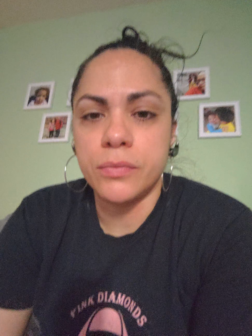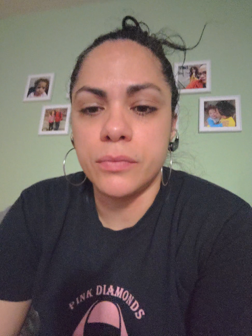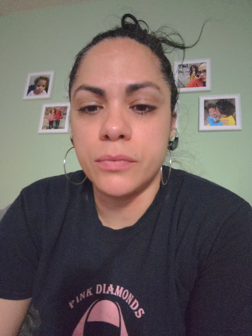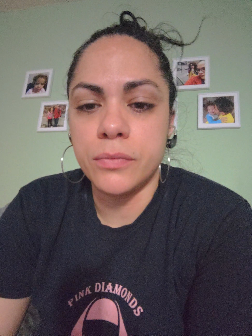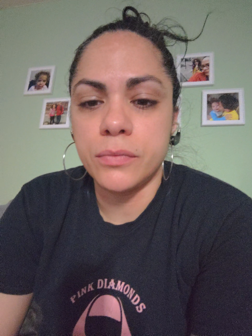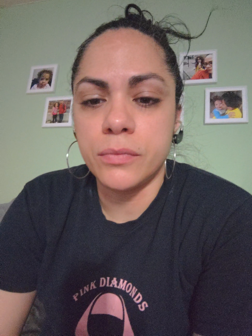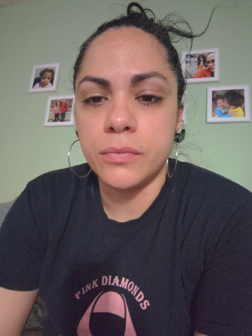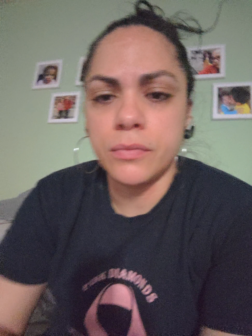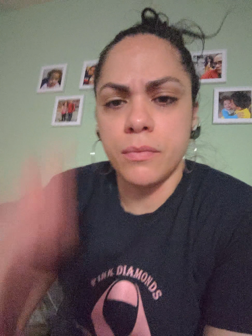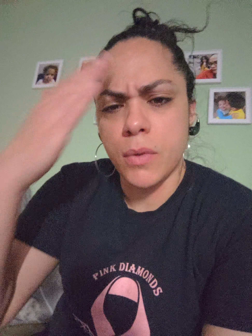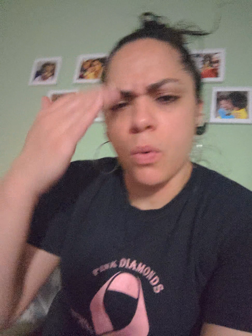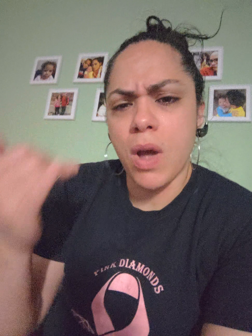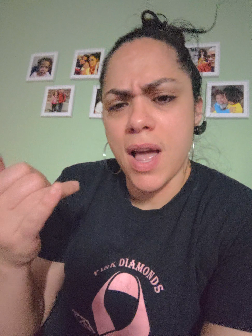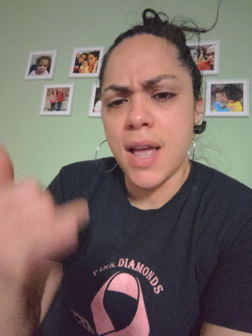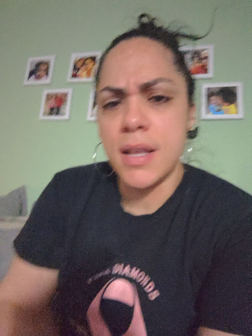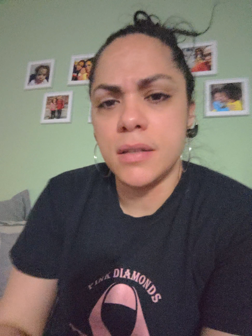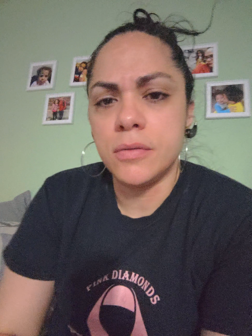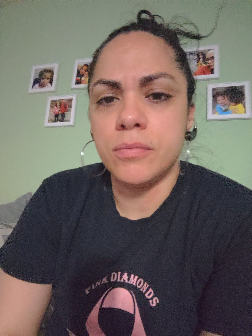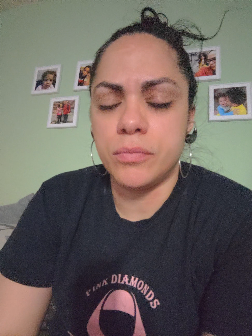why